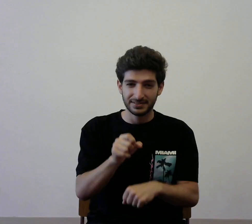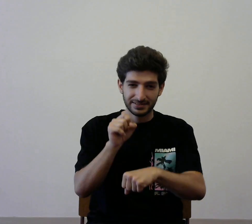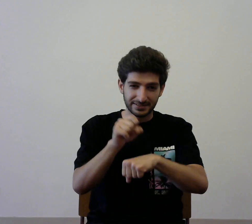sifariş